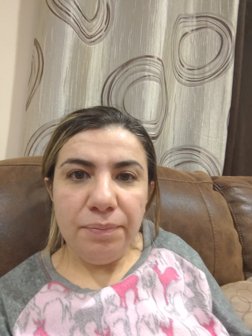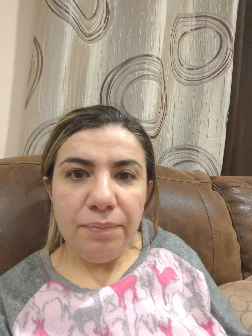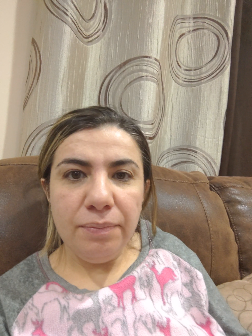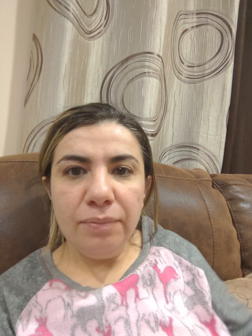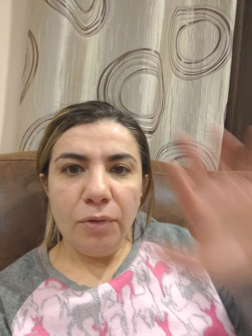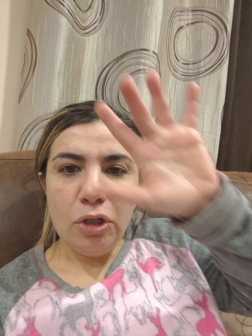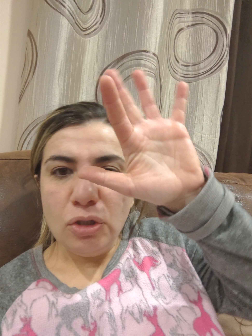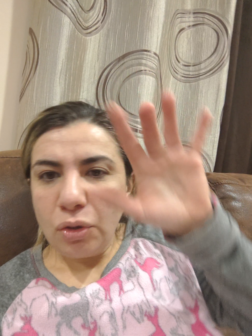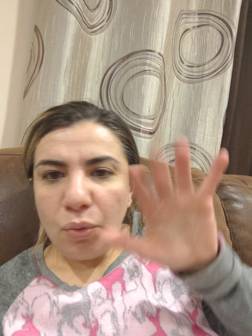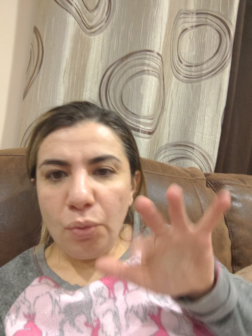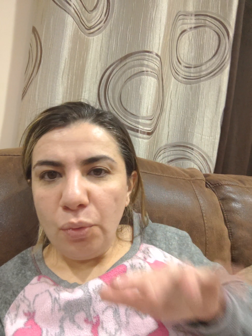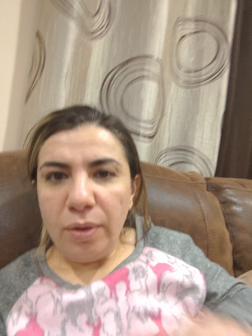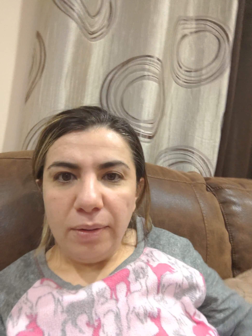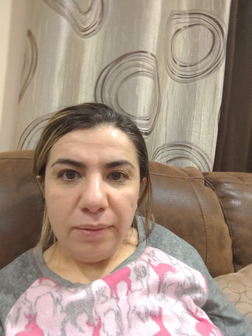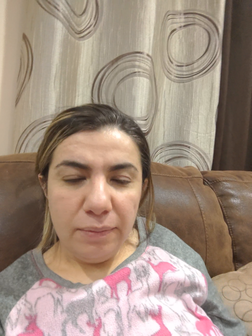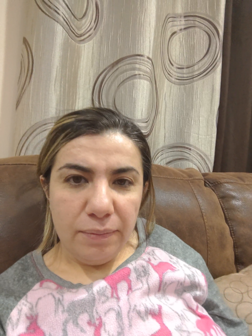snow